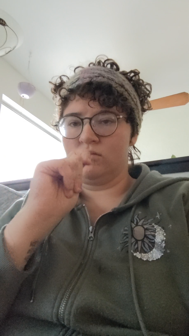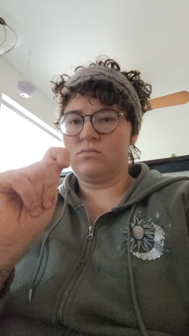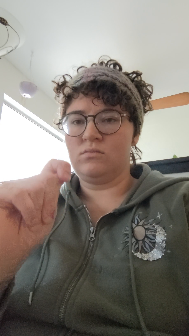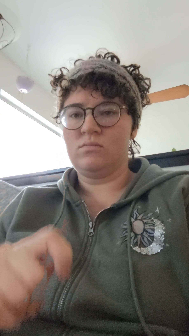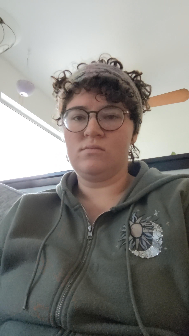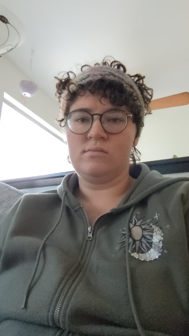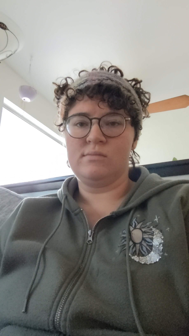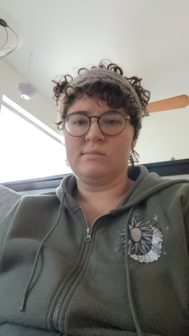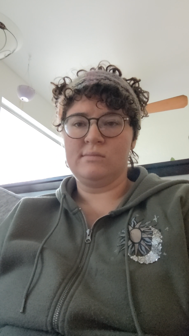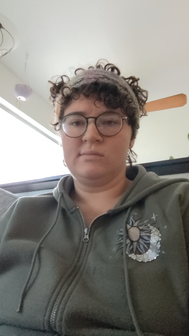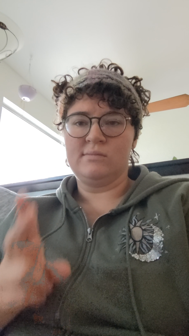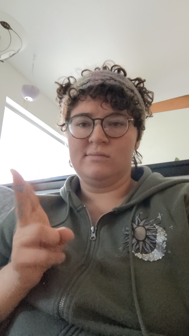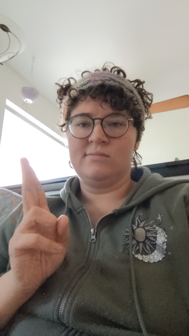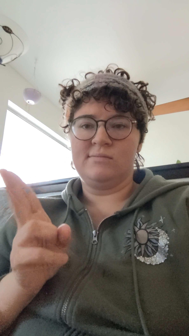hurry